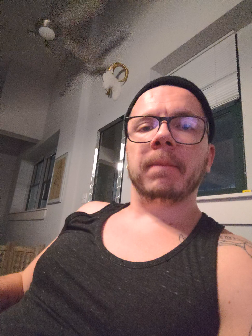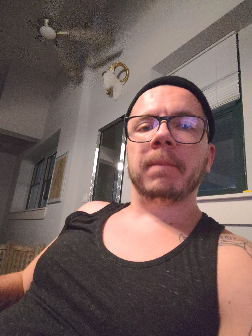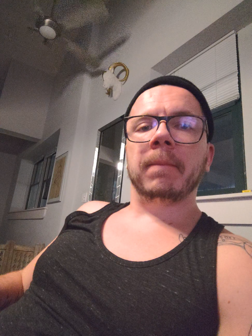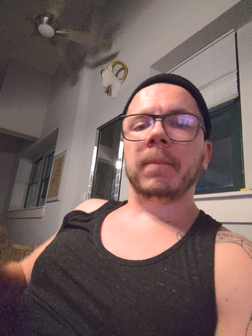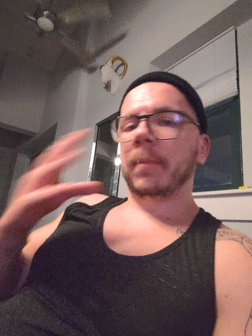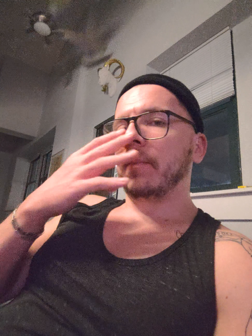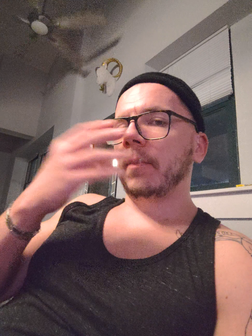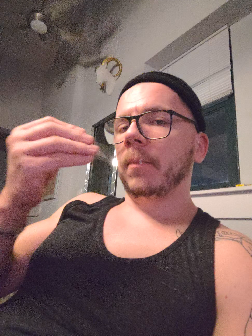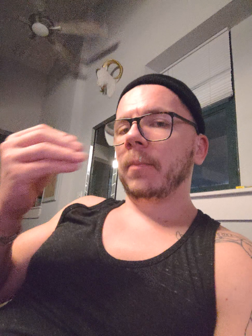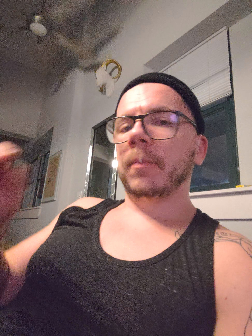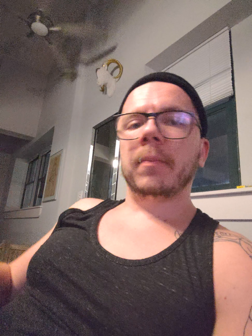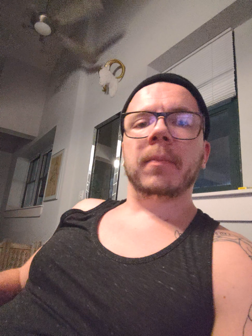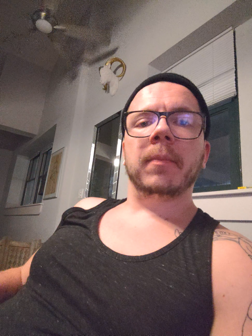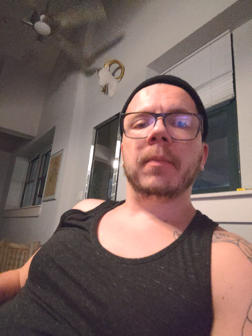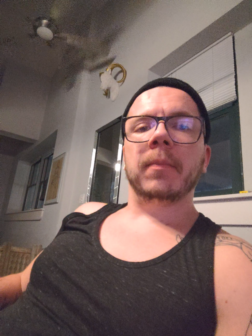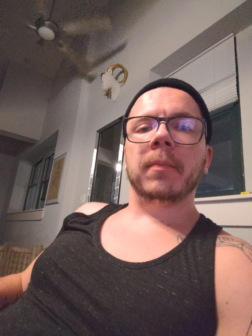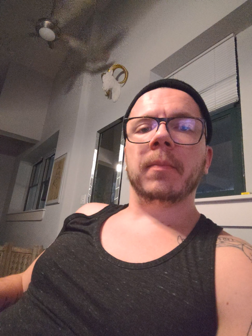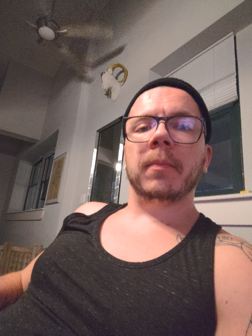wolf